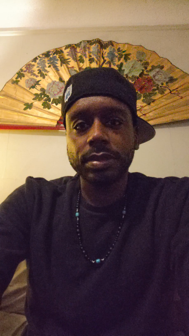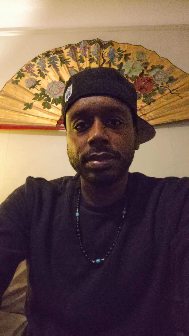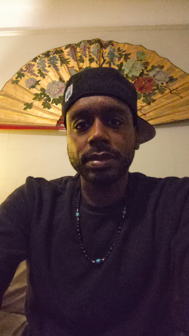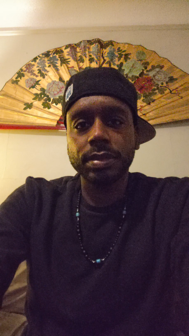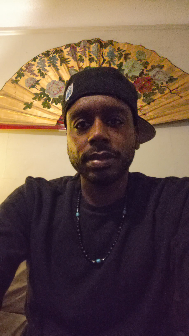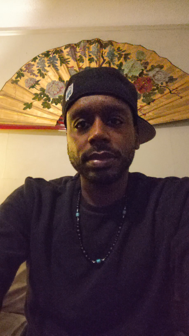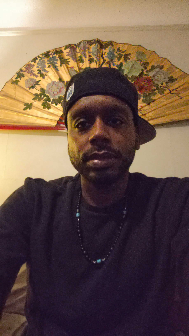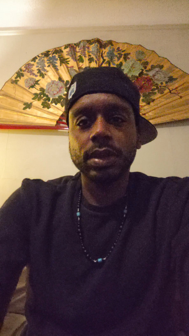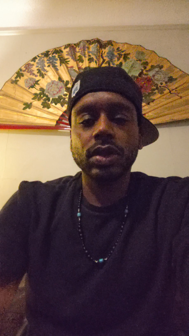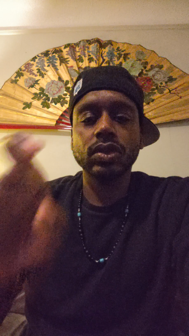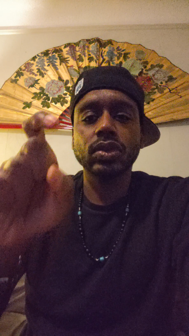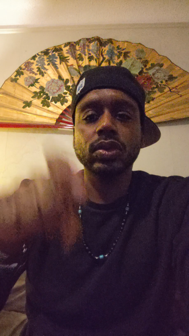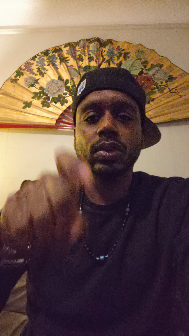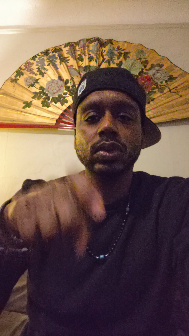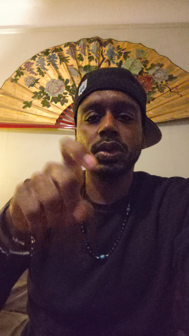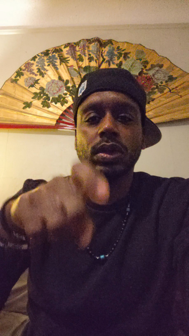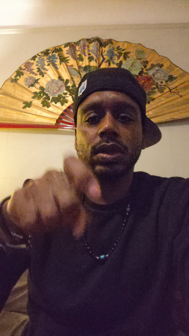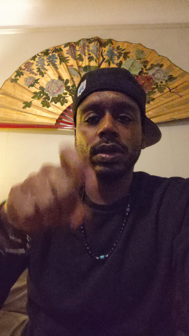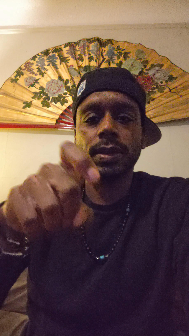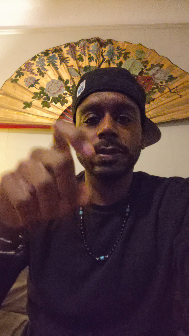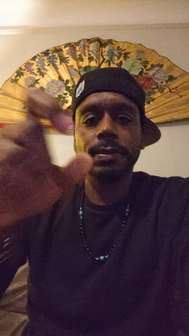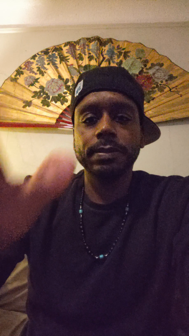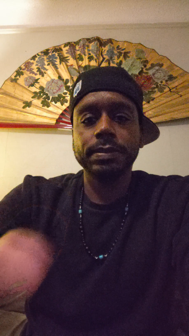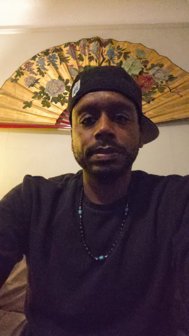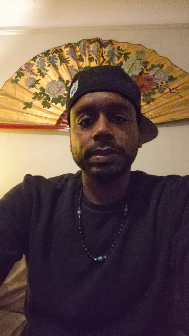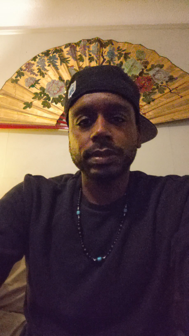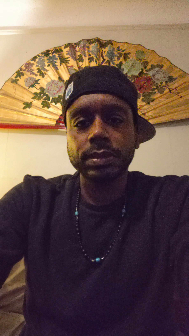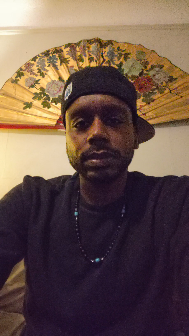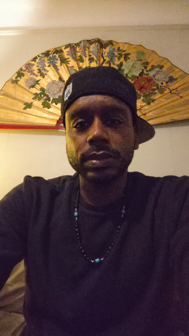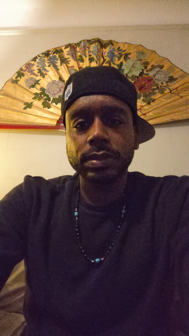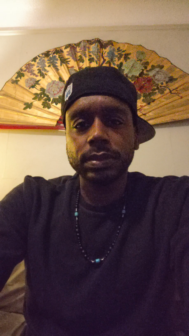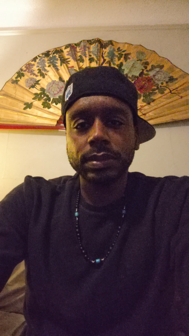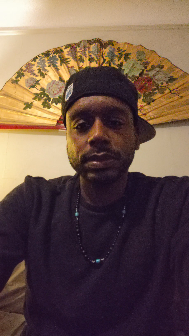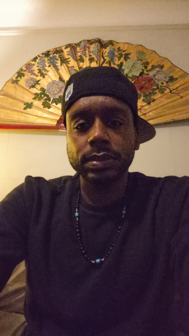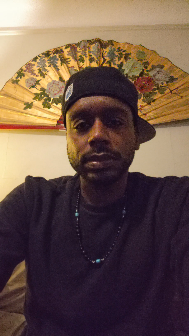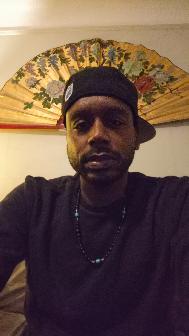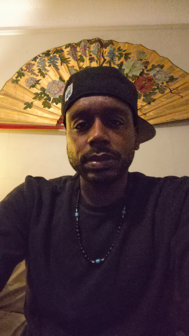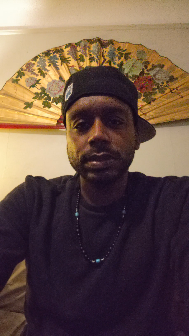should